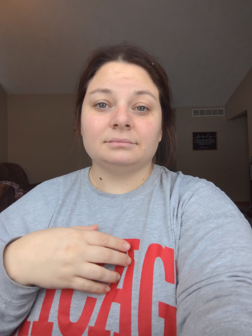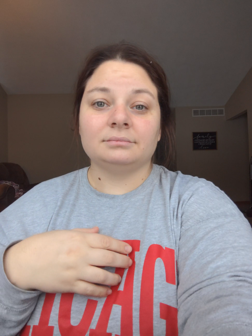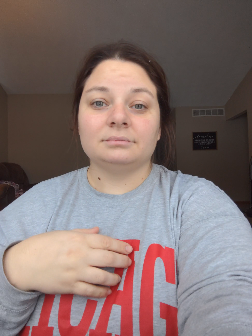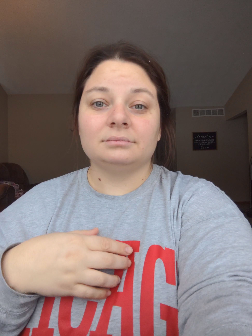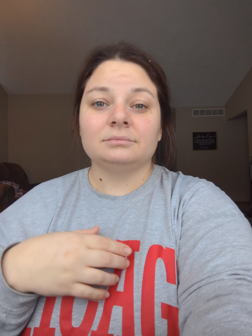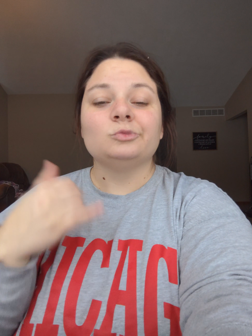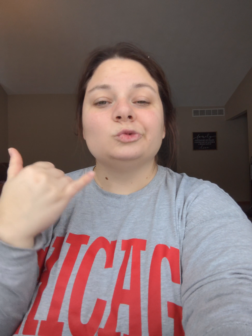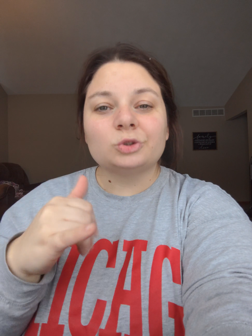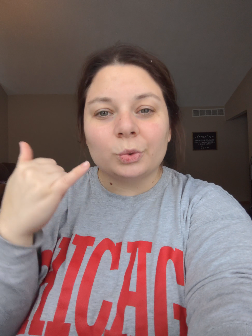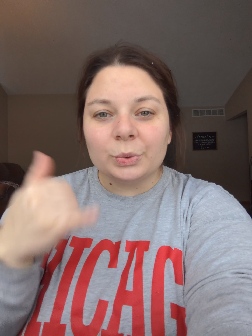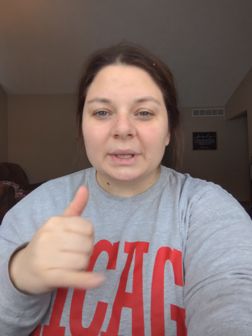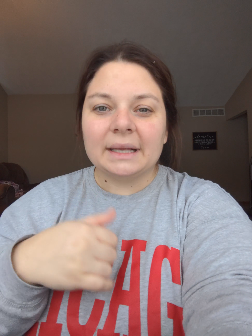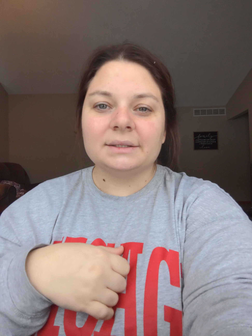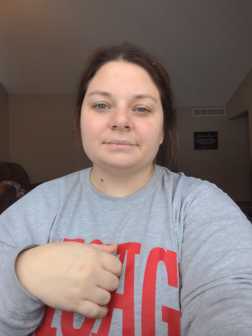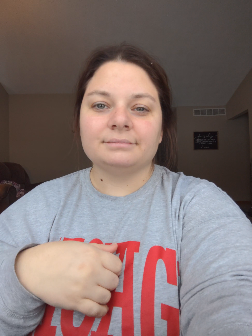toy